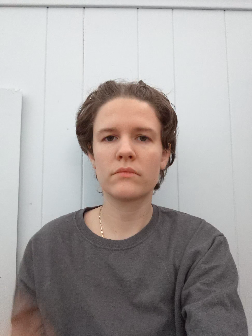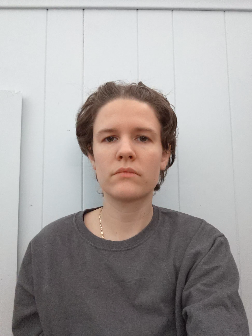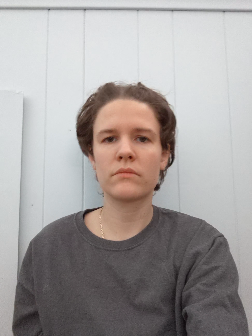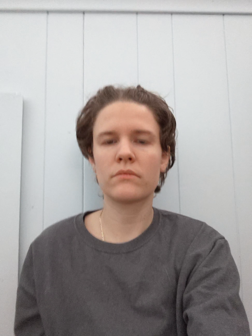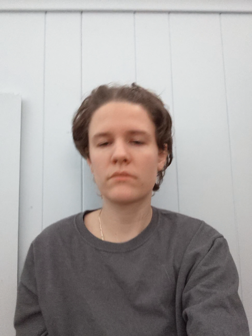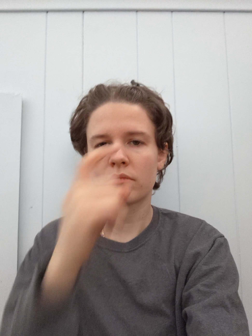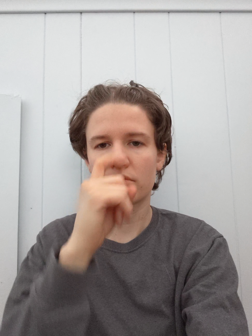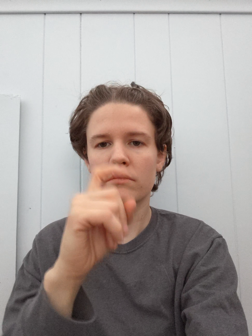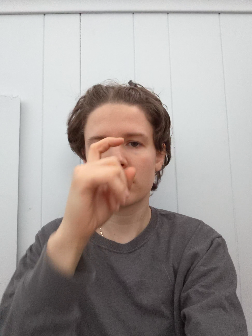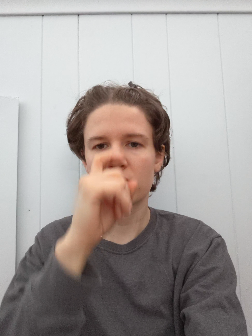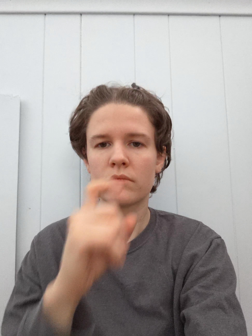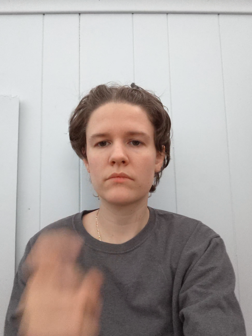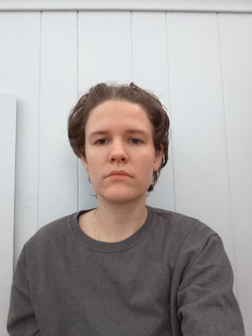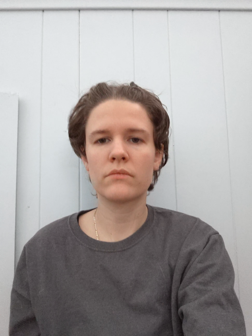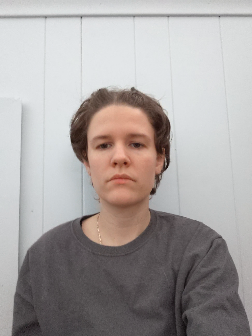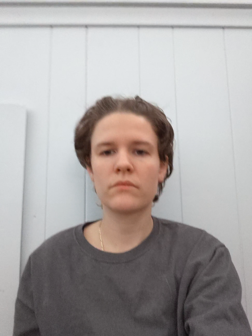doll